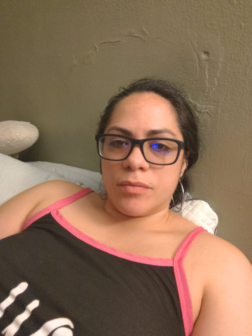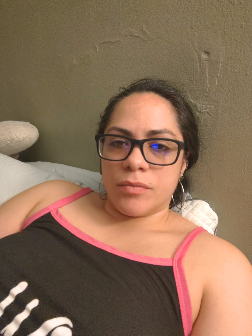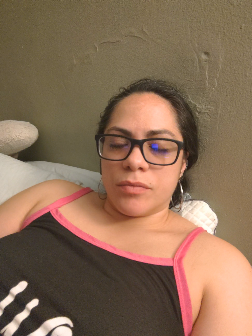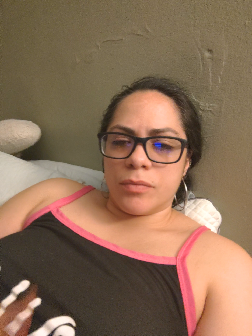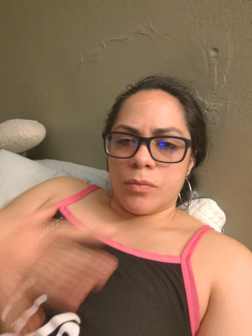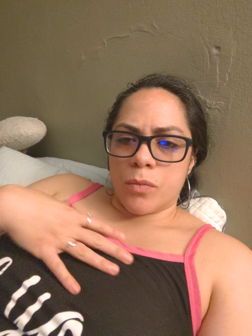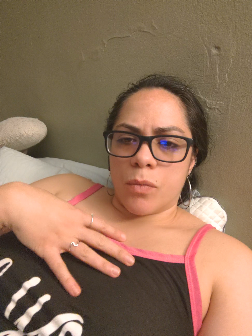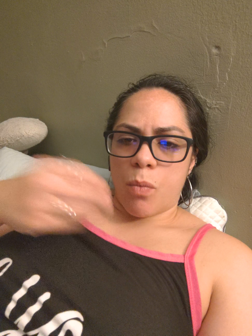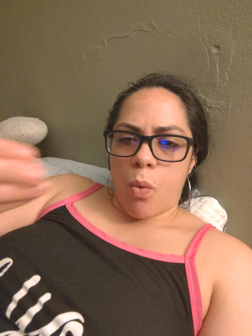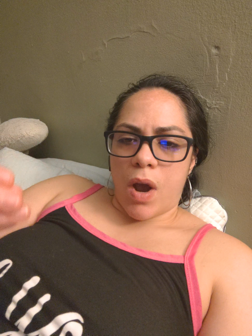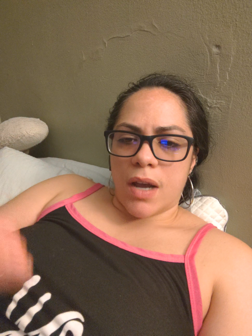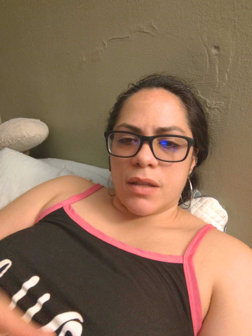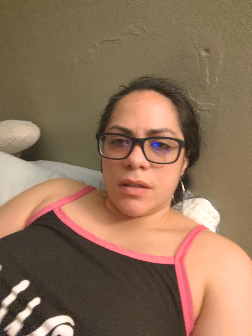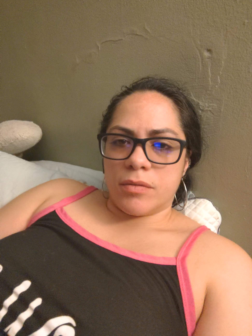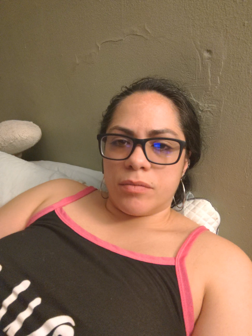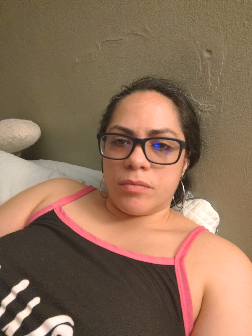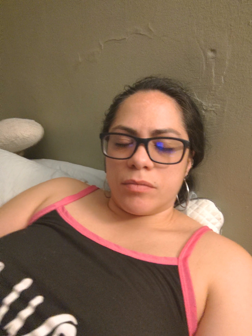white